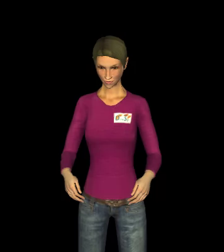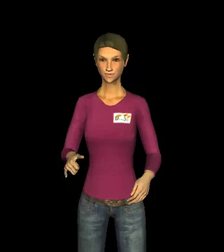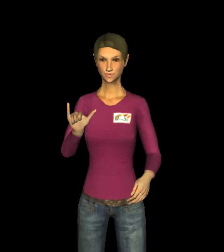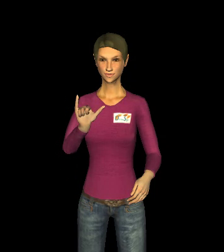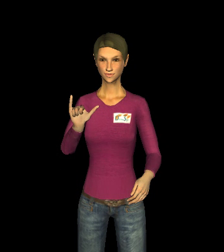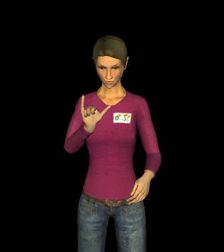من